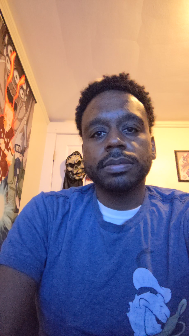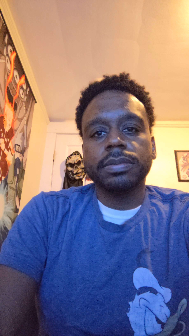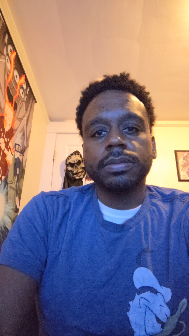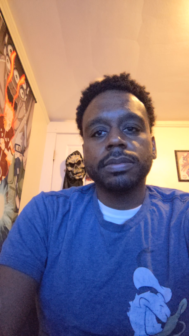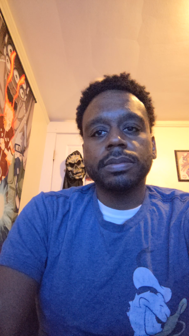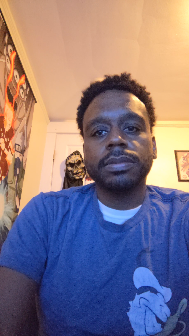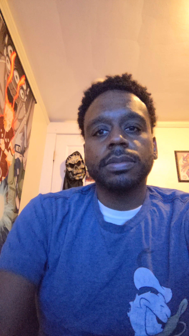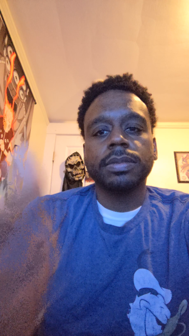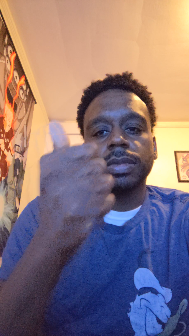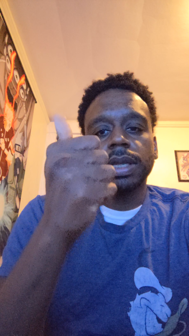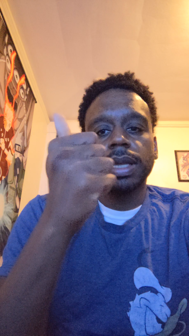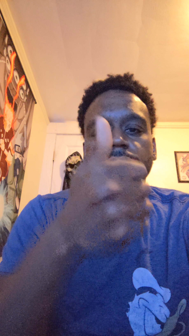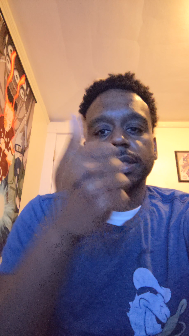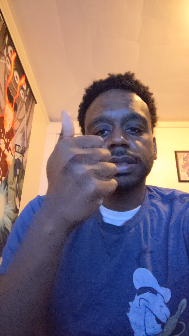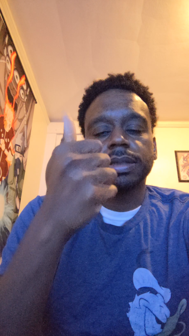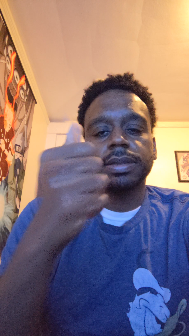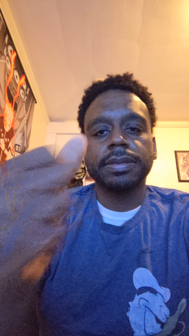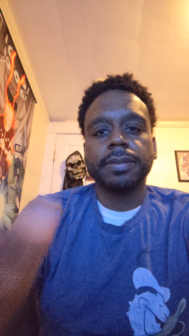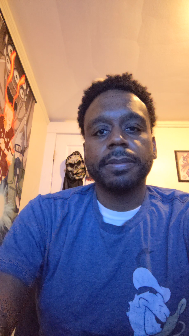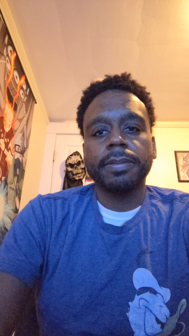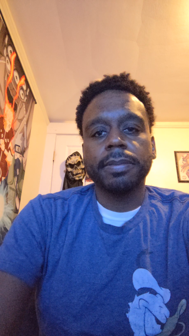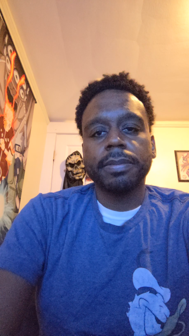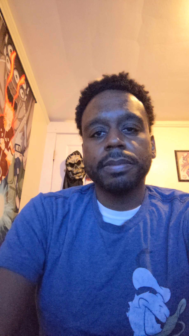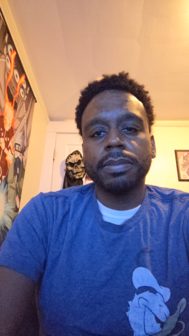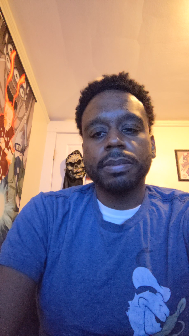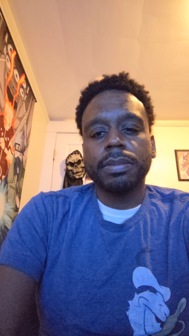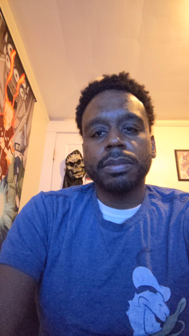hit